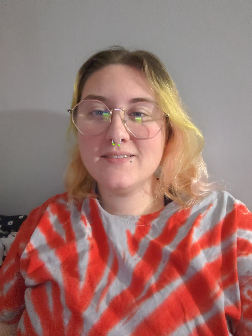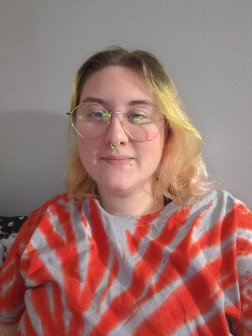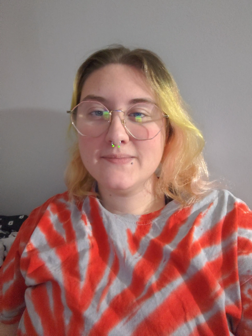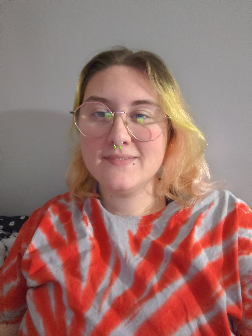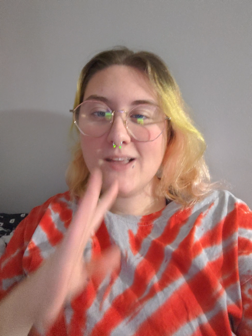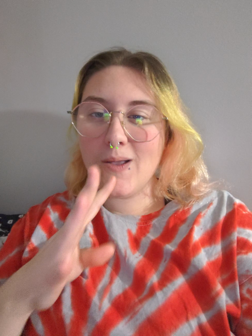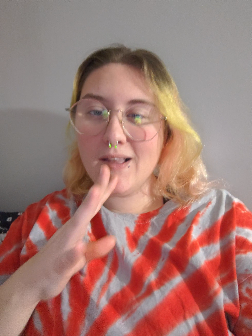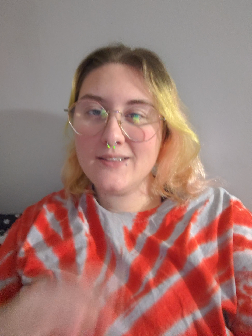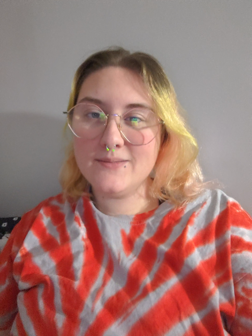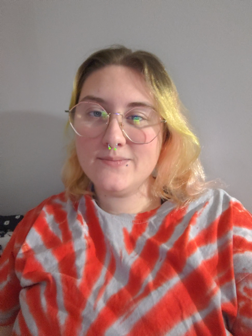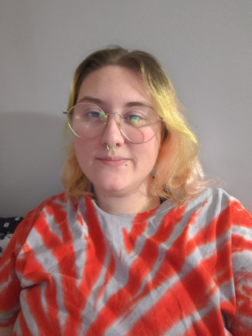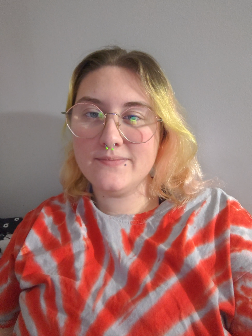talk